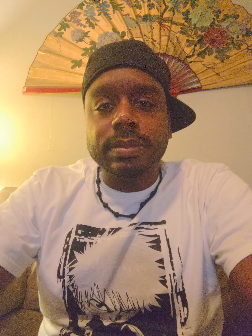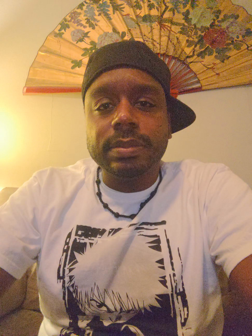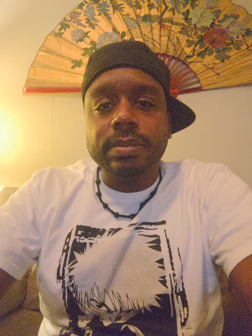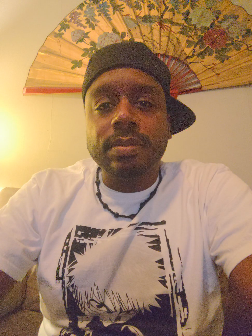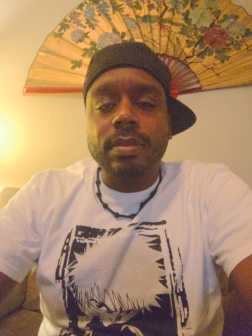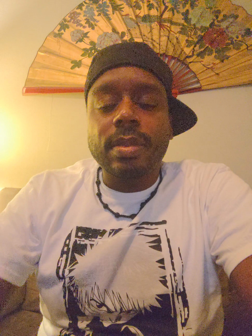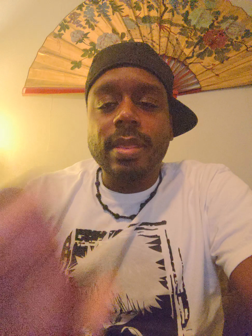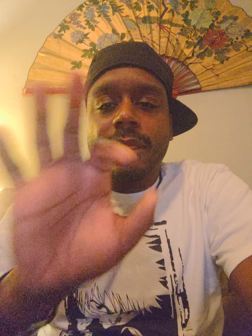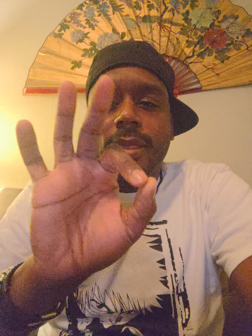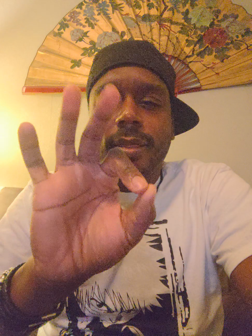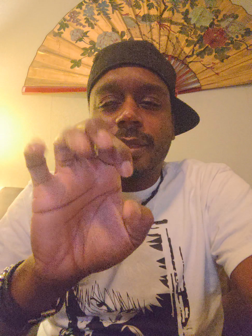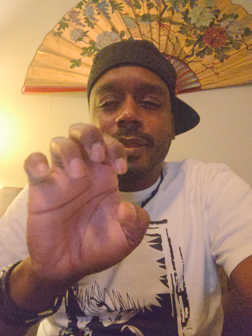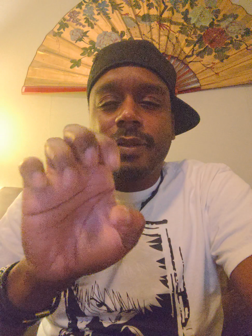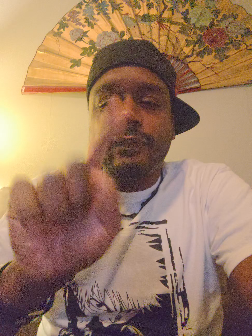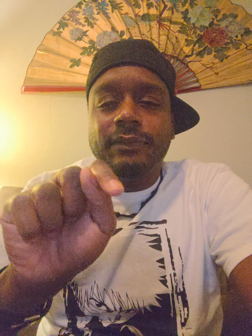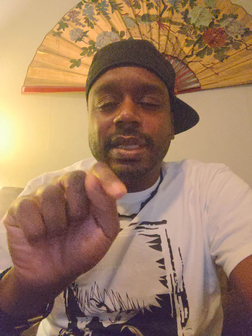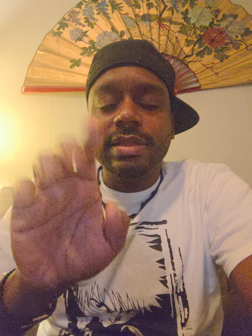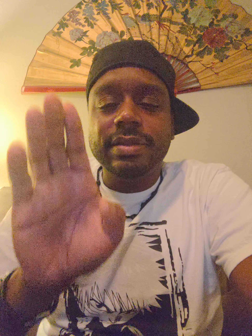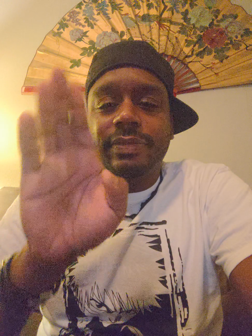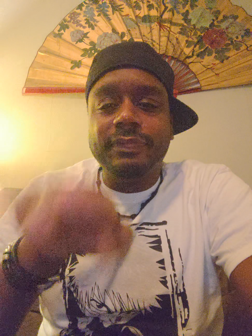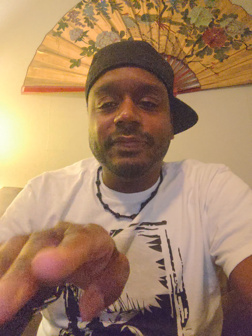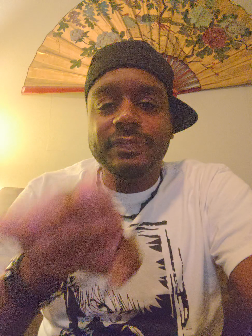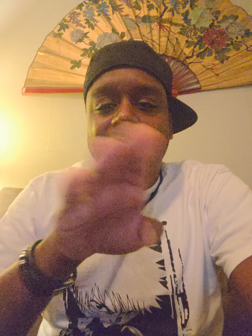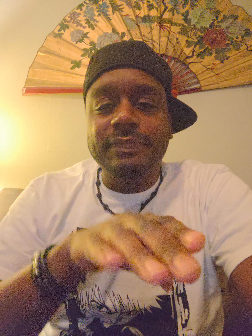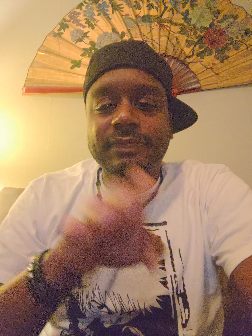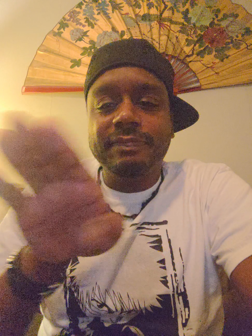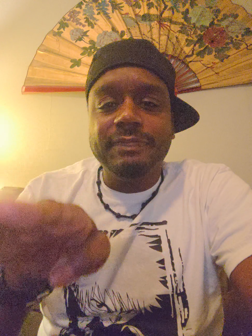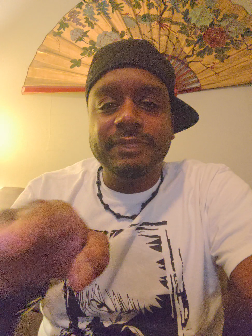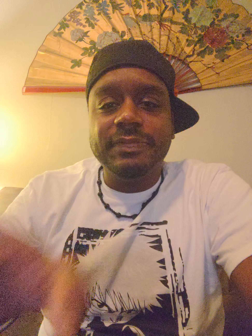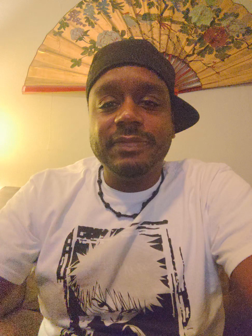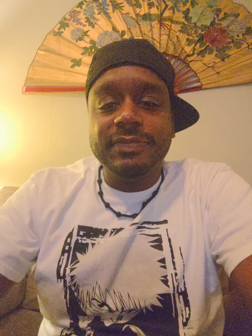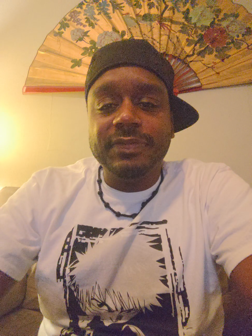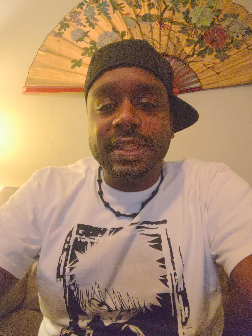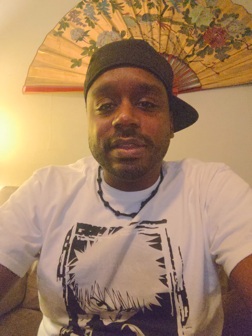feet